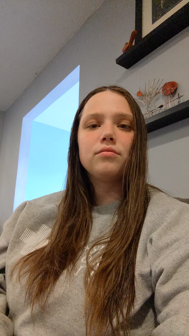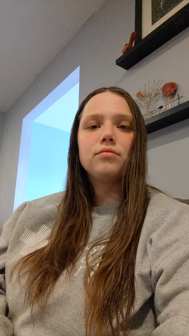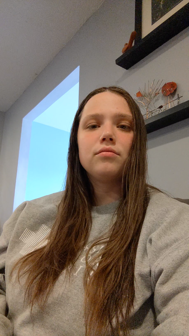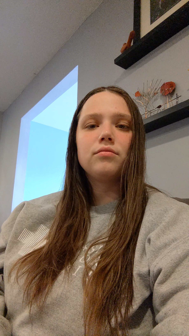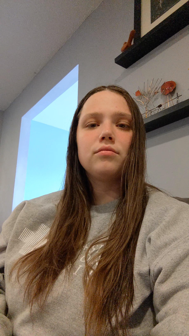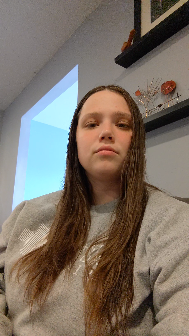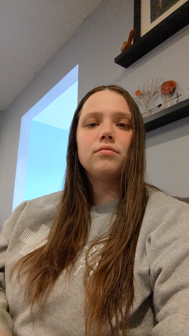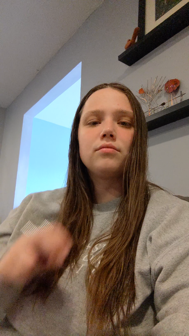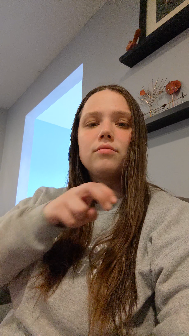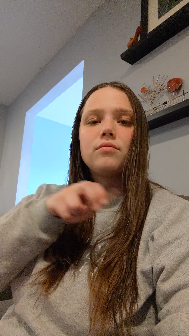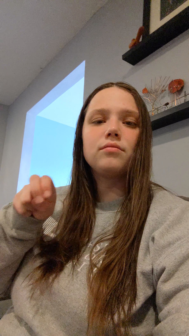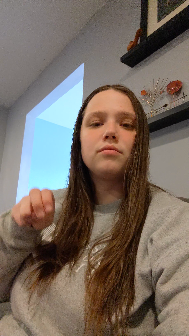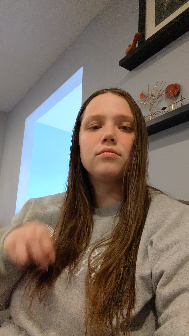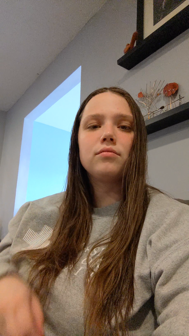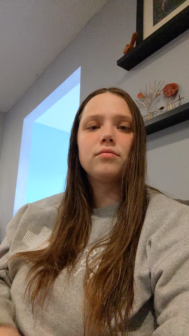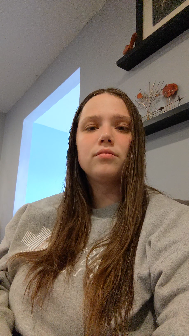bench